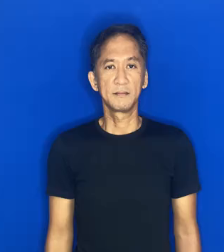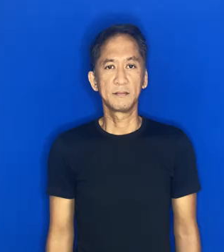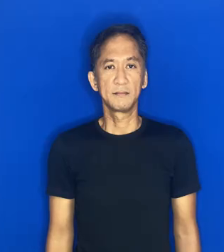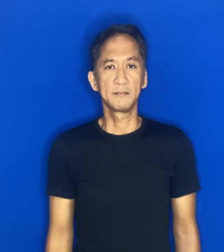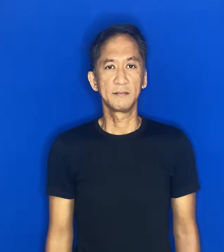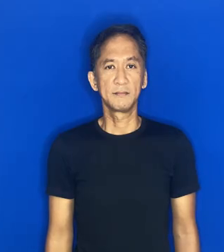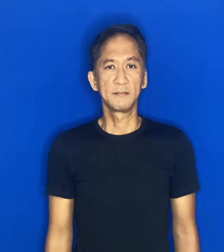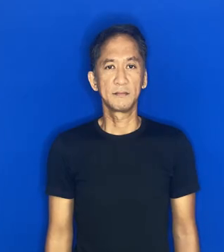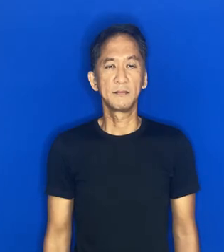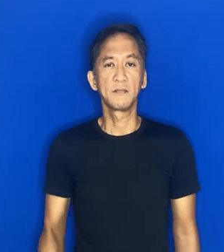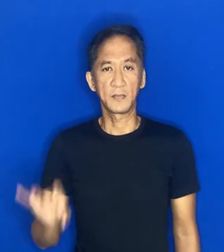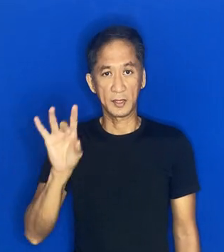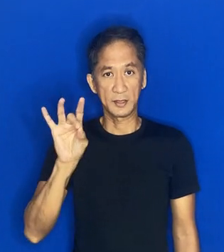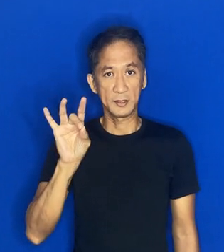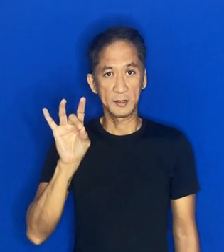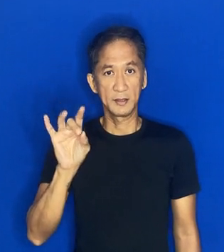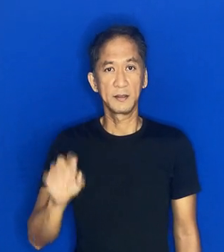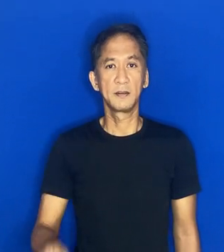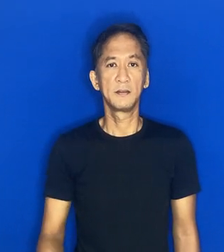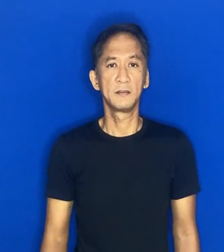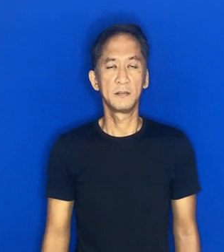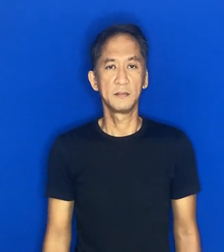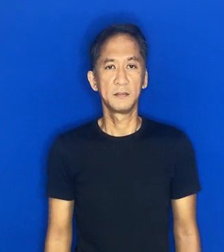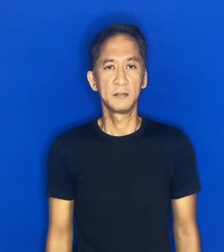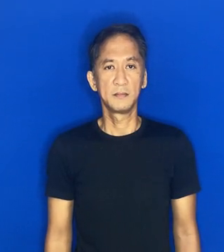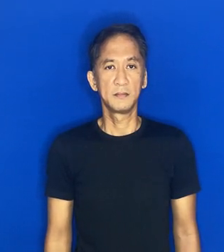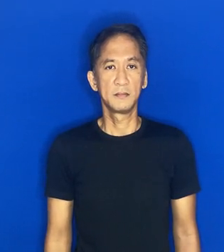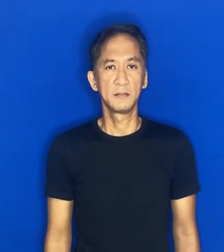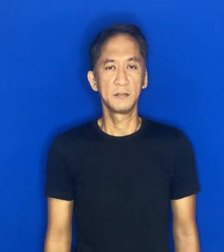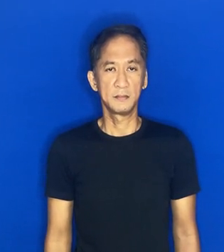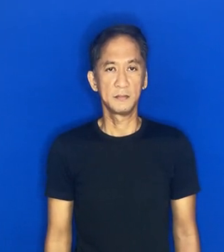eight